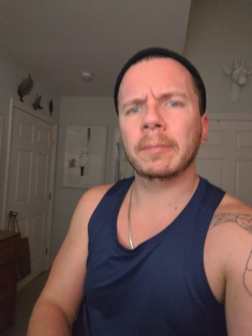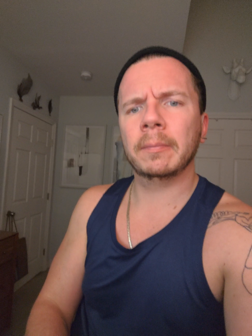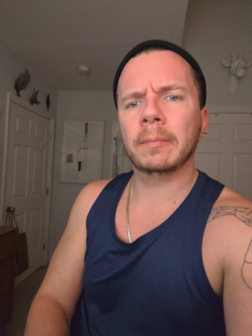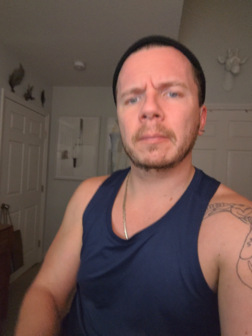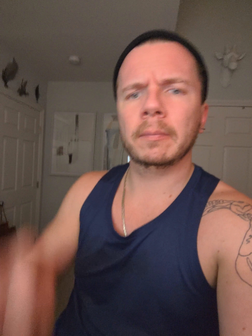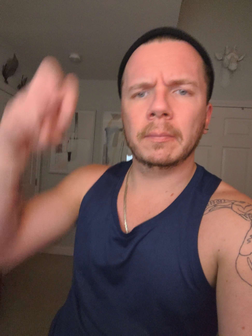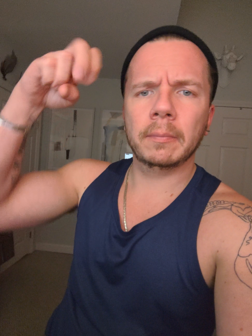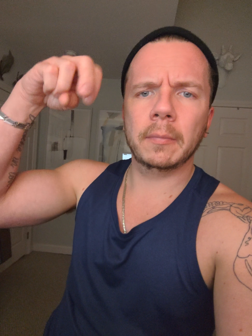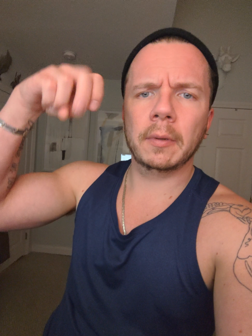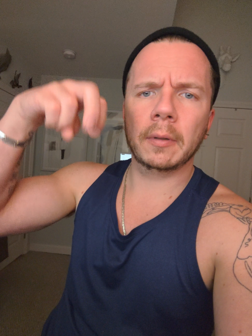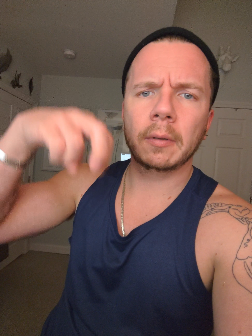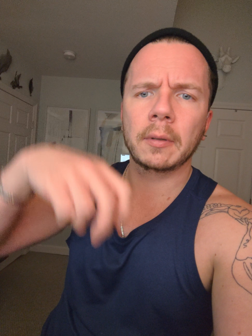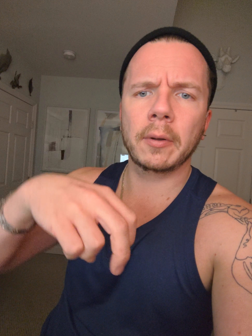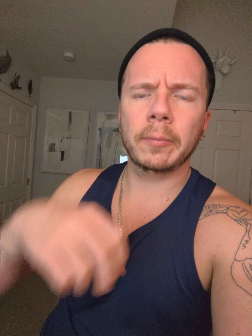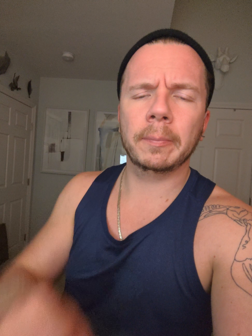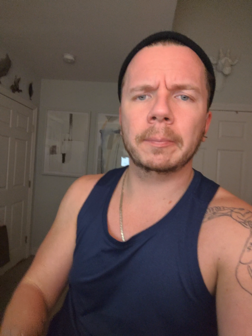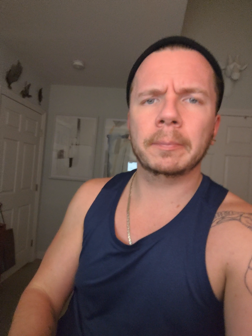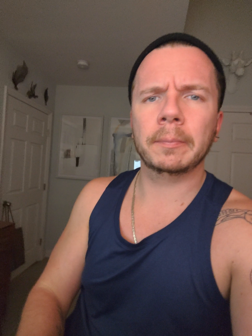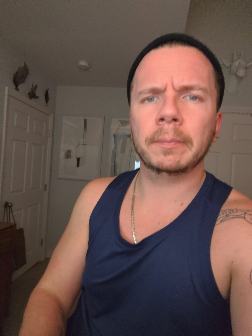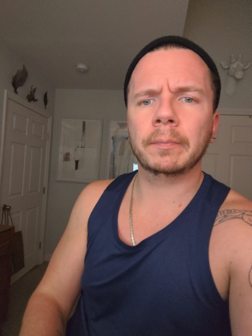stairs